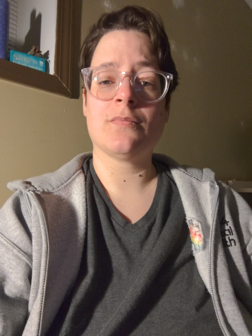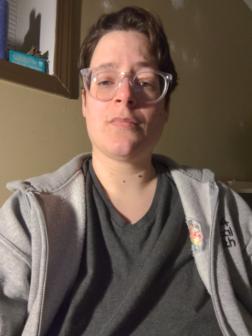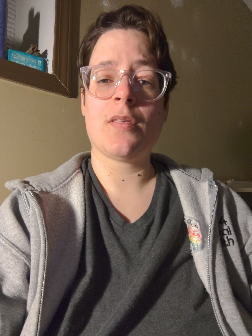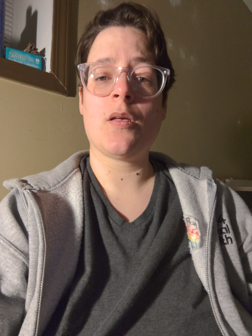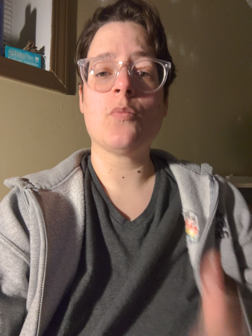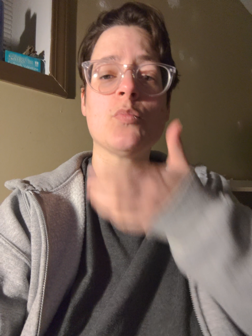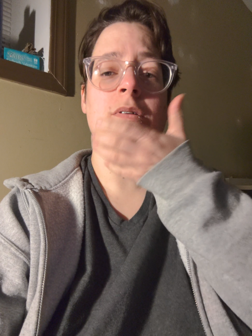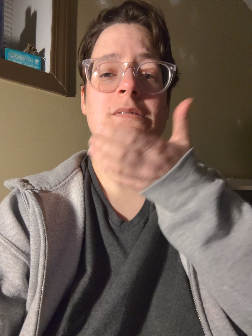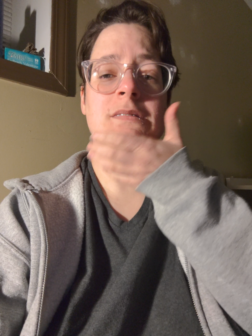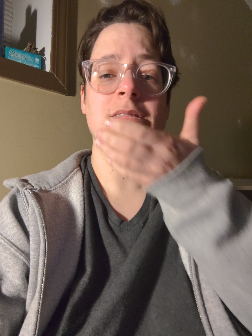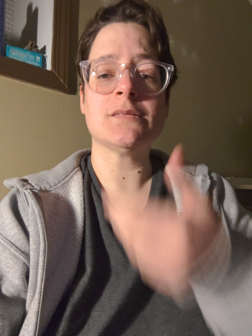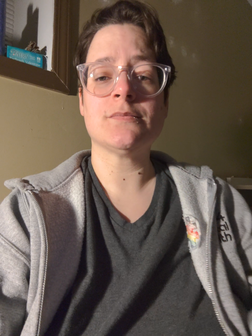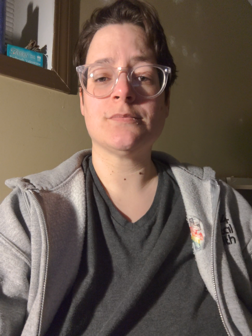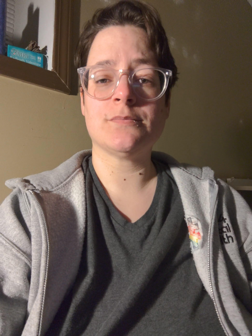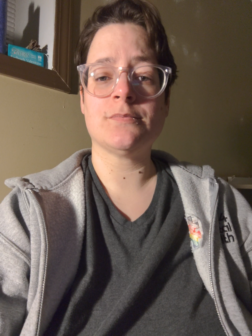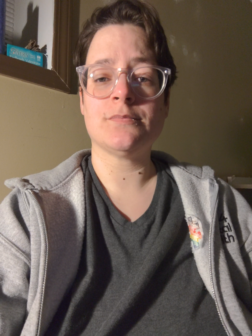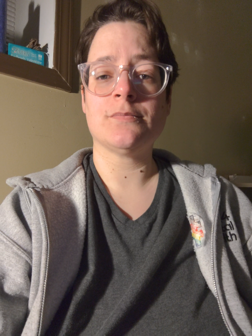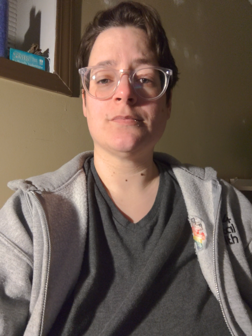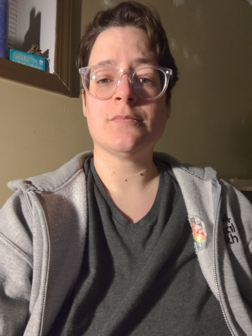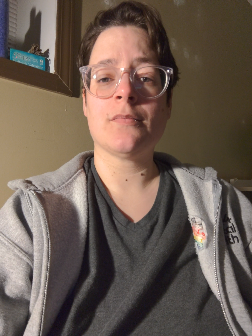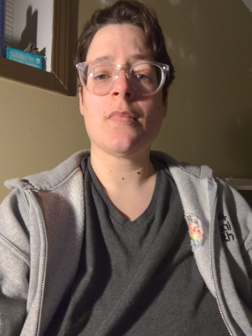grass